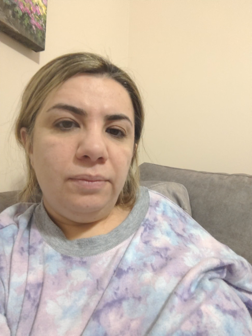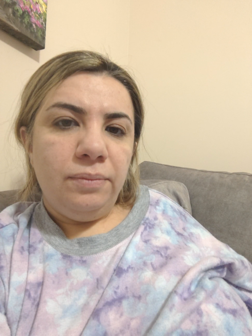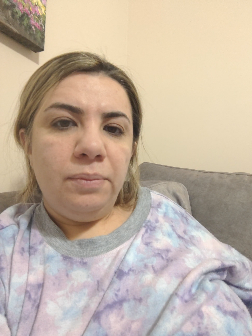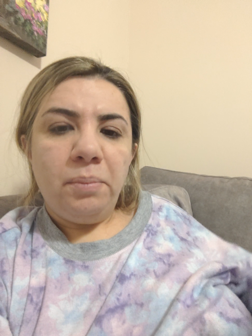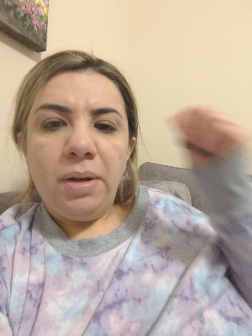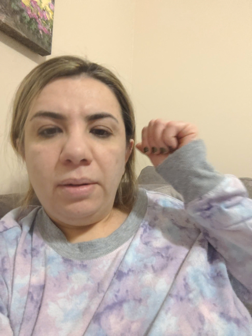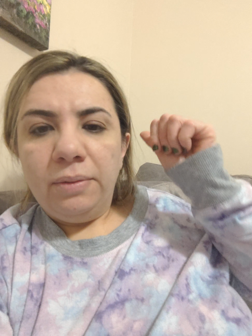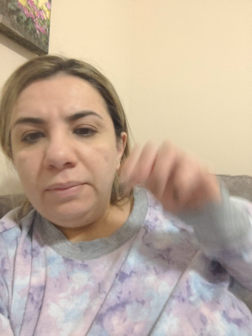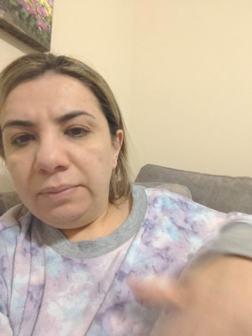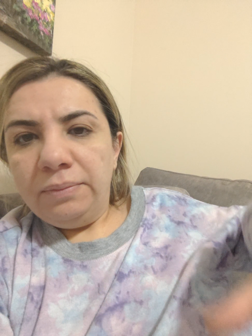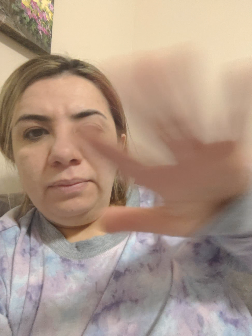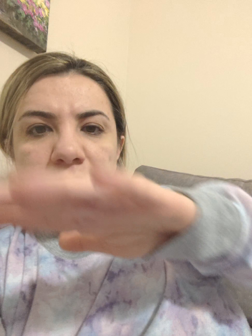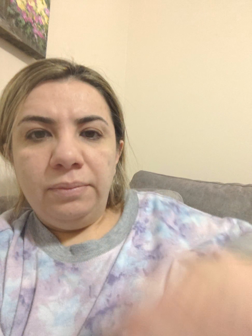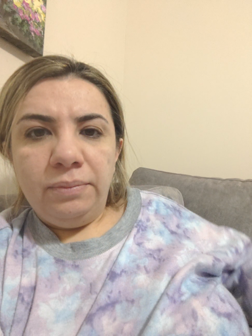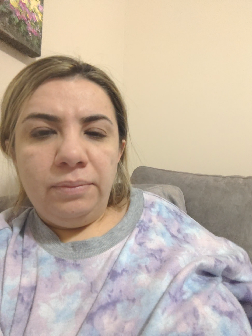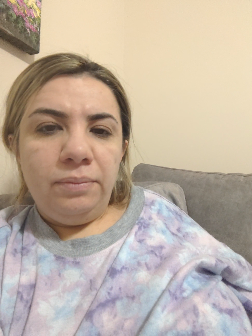backyard